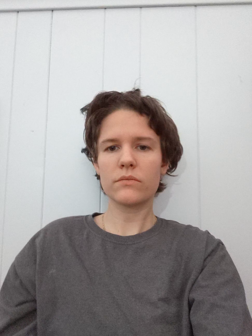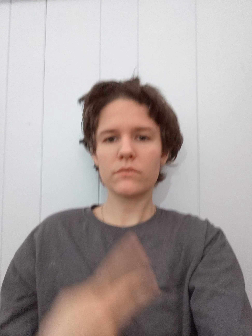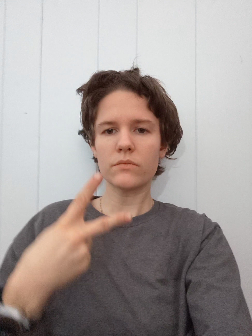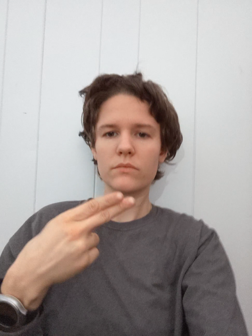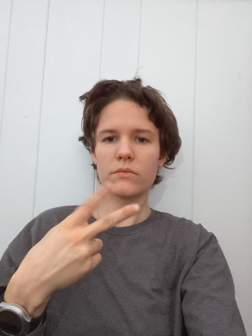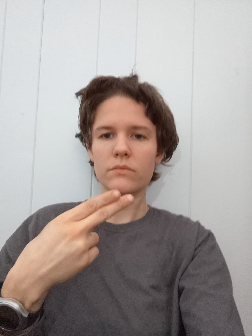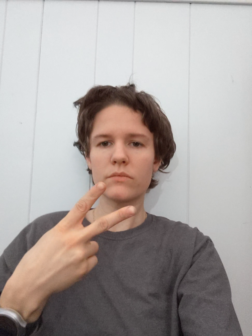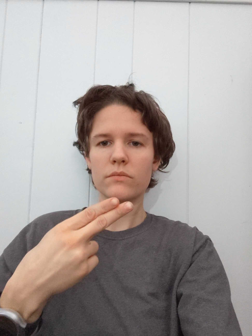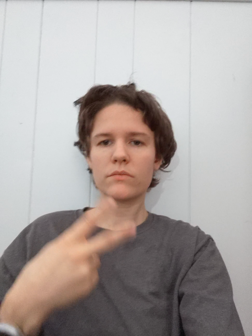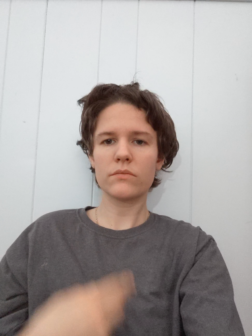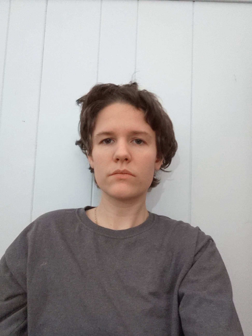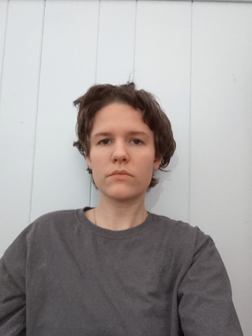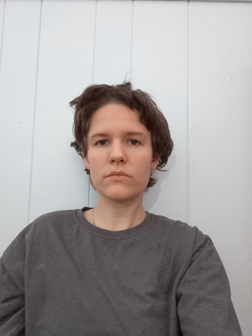scissors